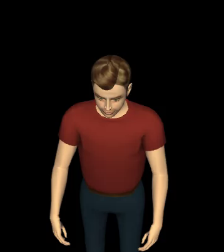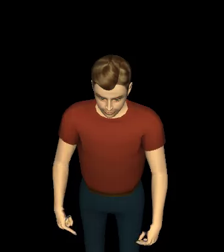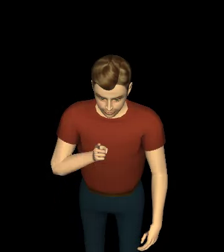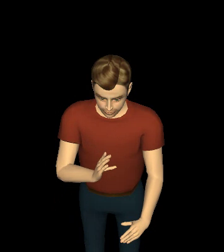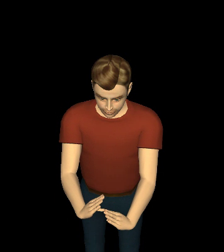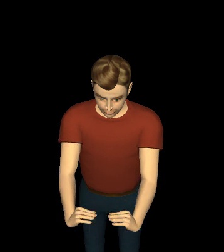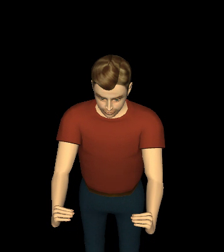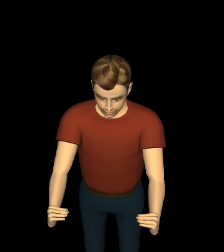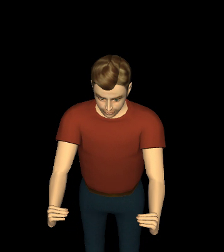صمت